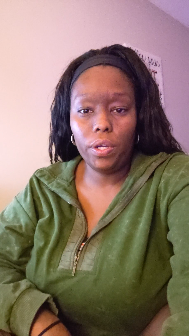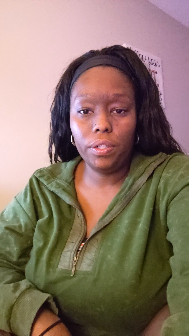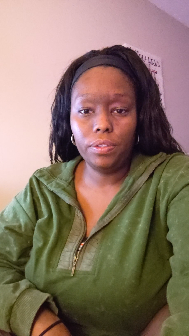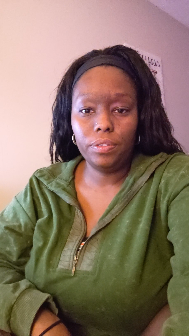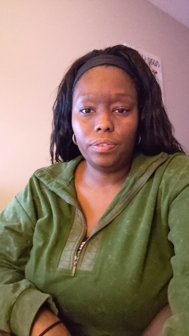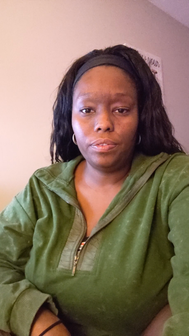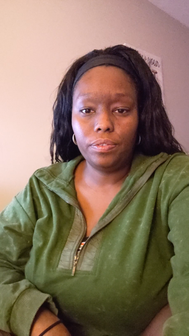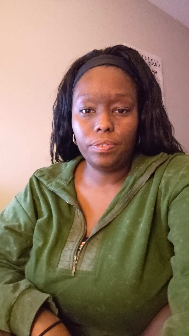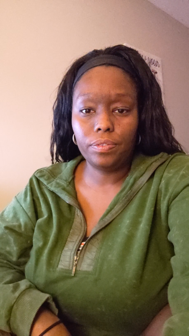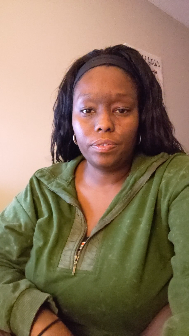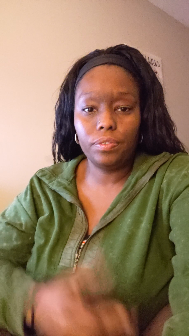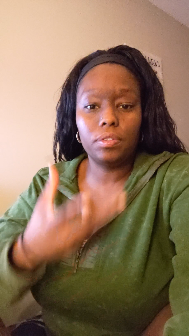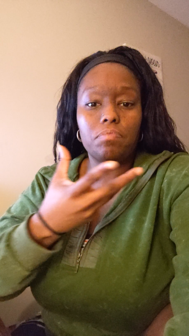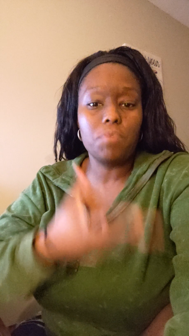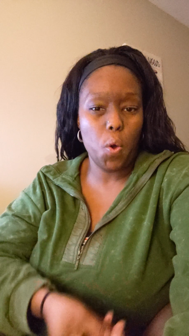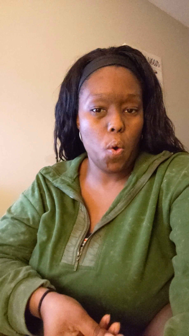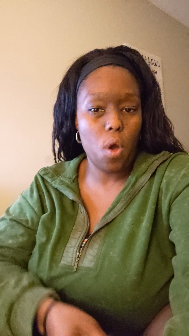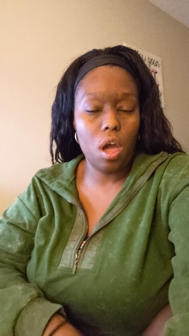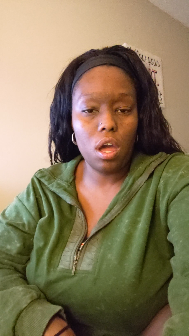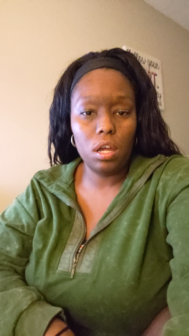poor